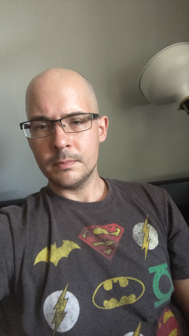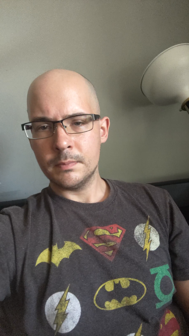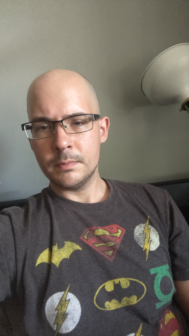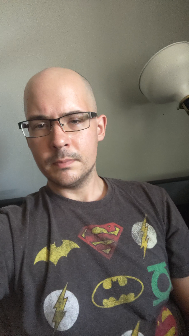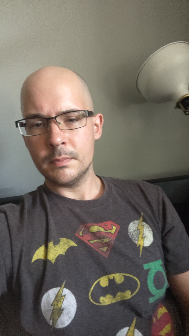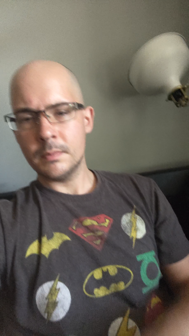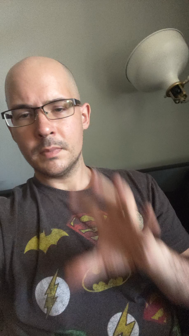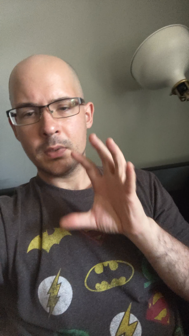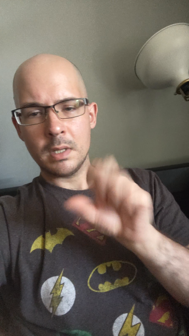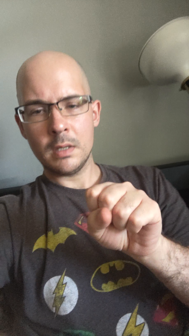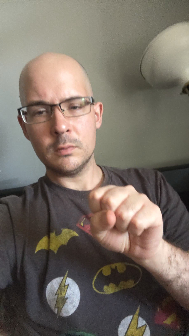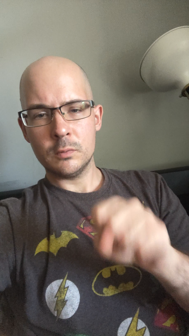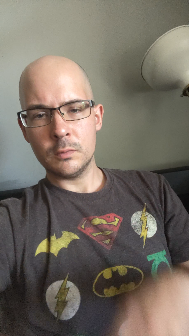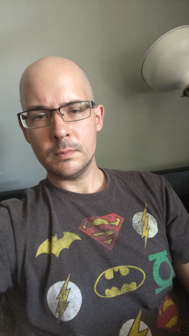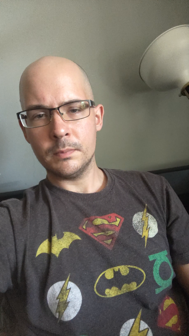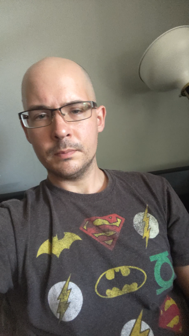catch